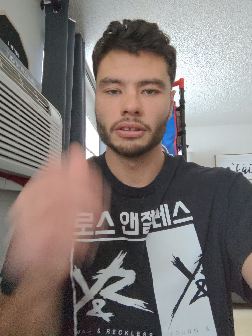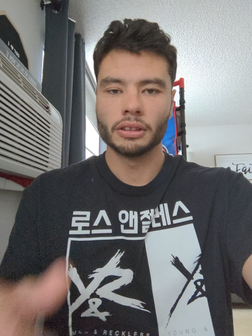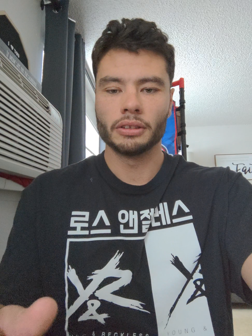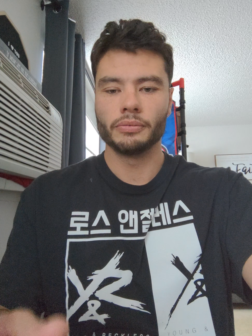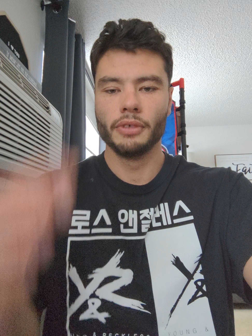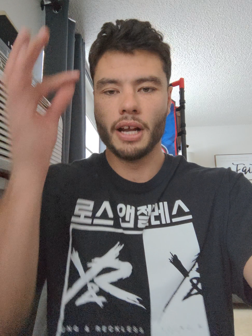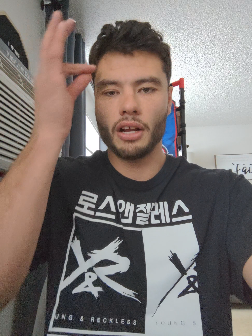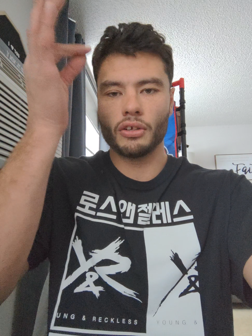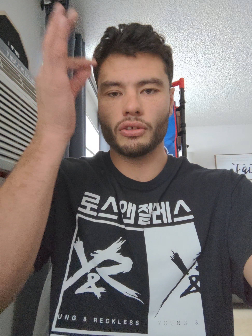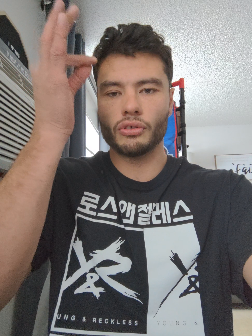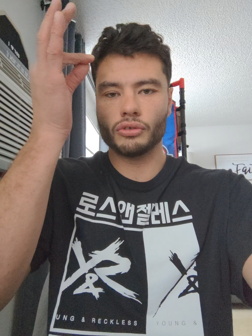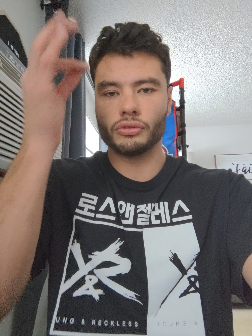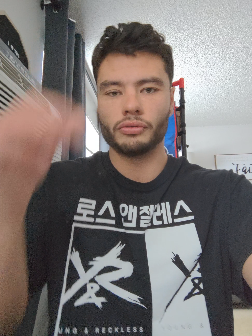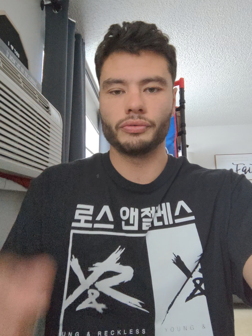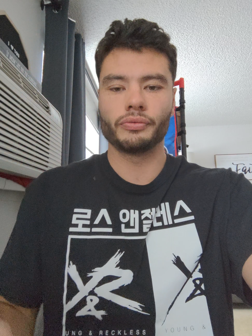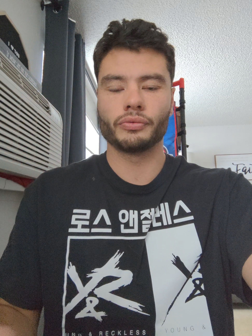hair